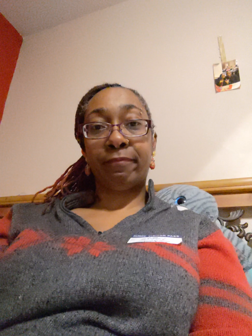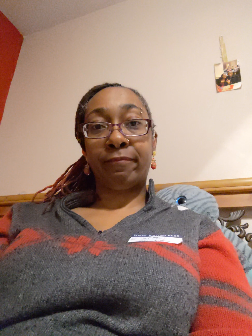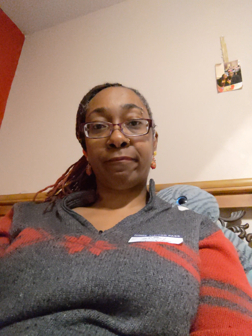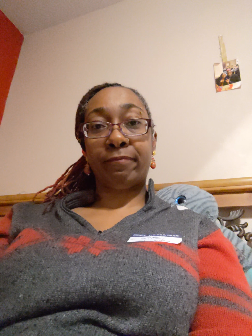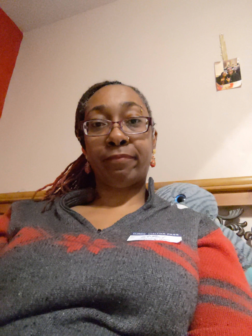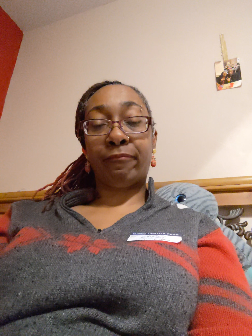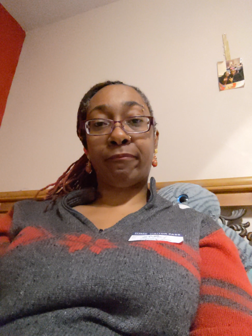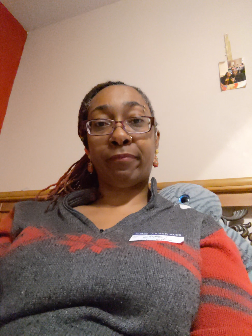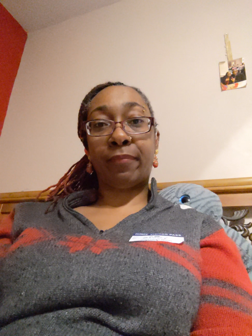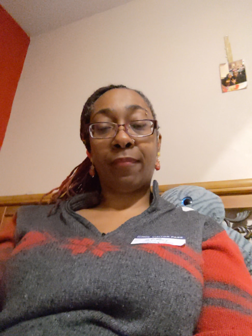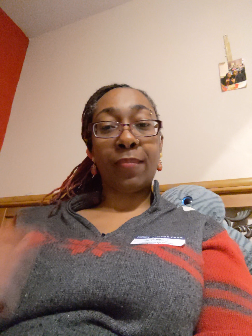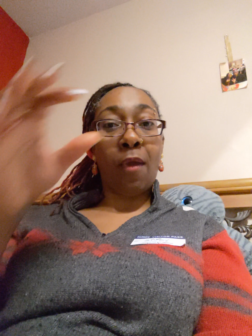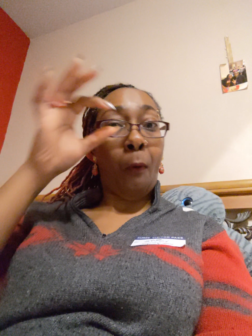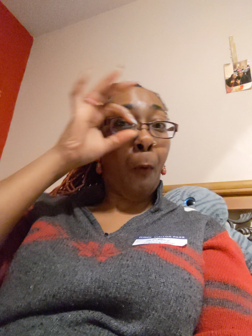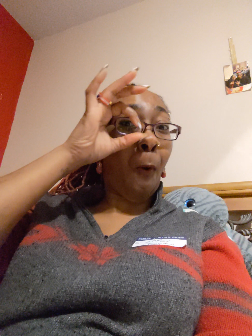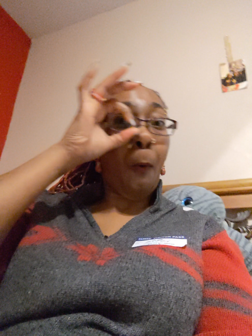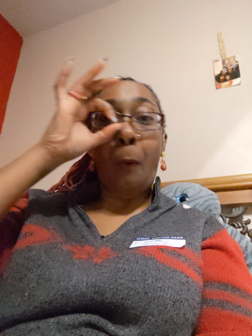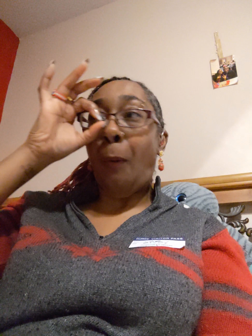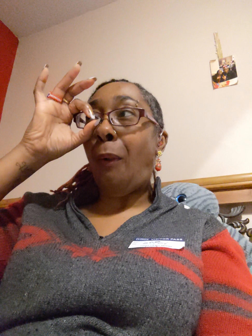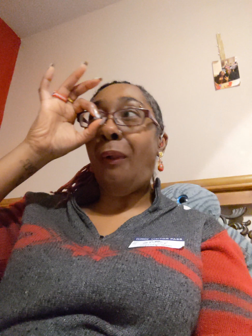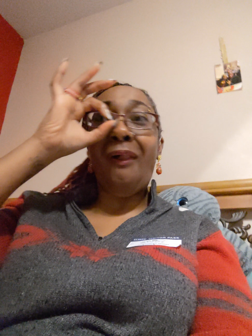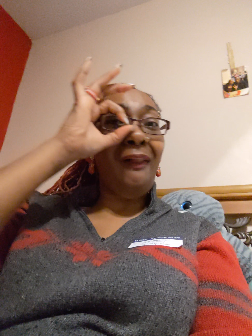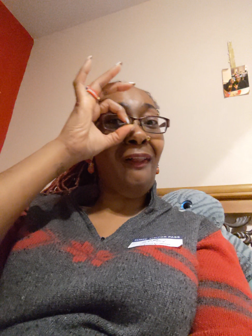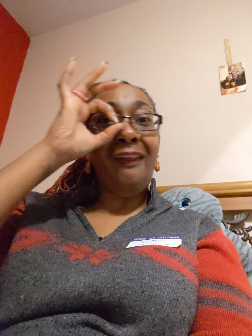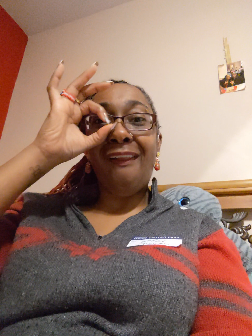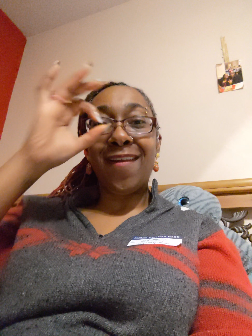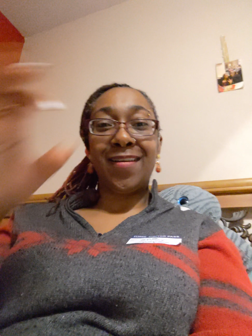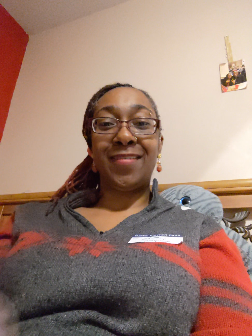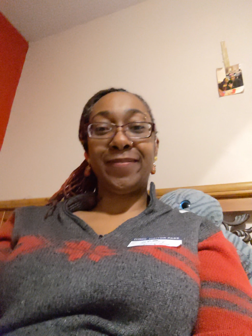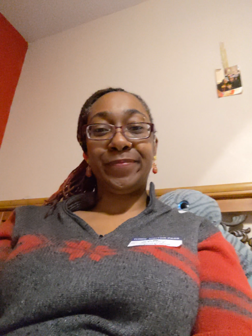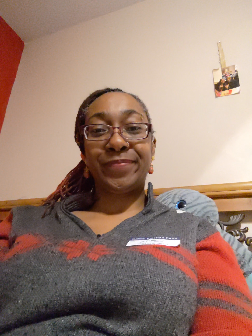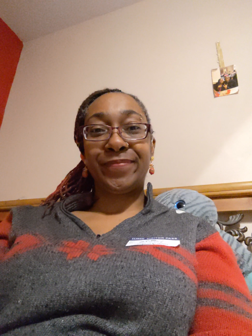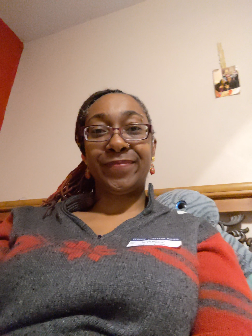owl